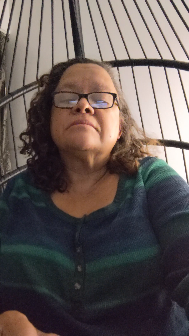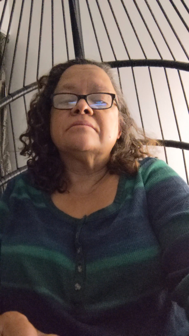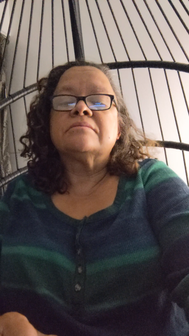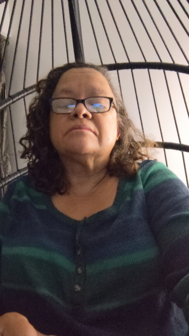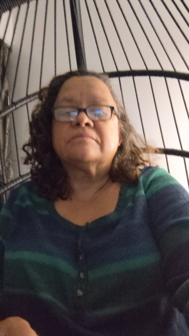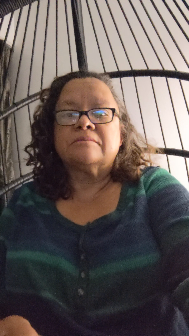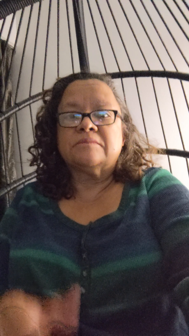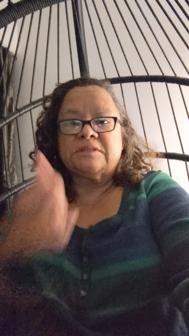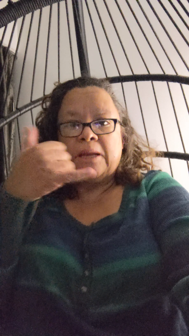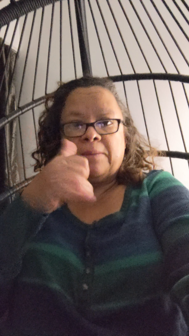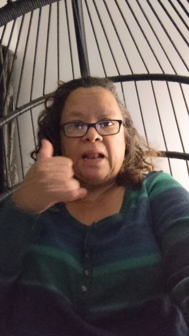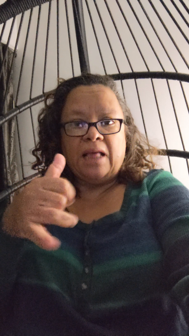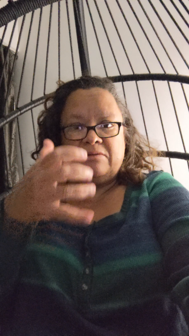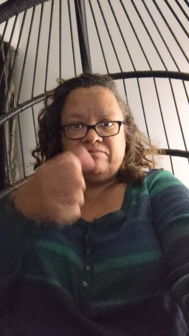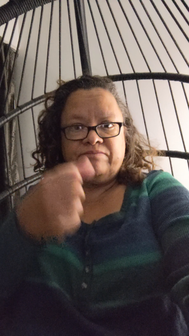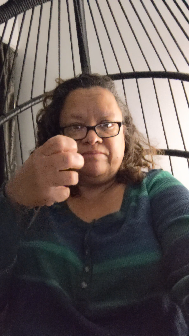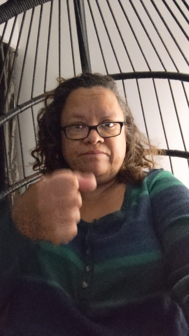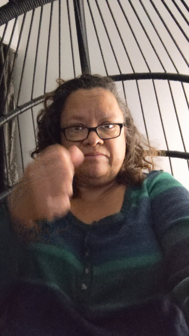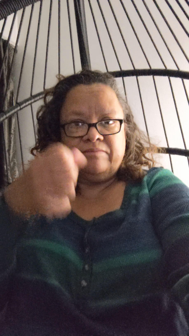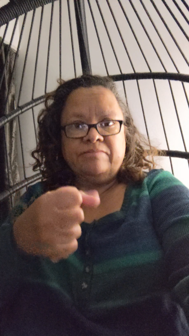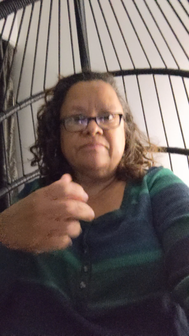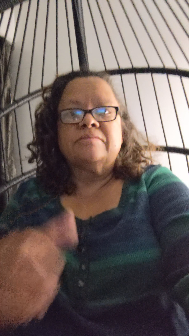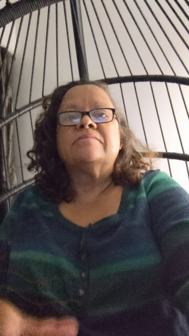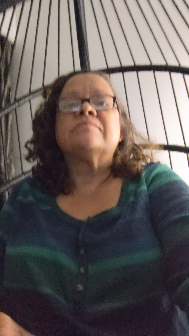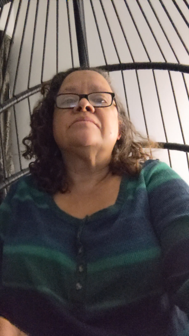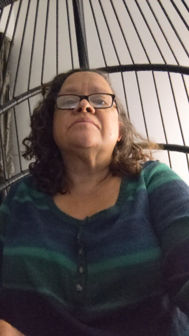play dough